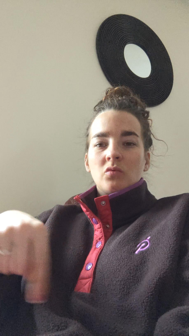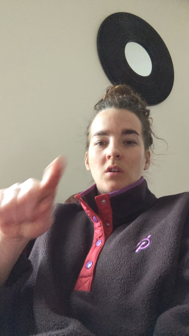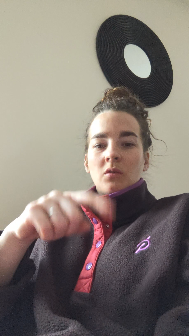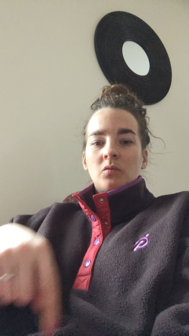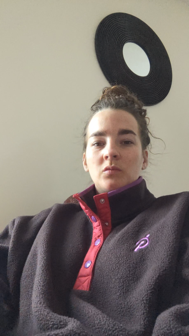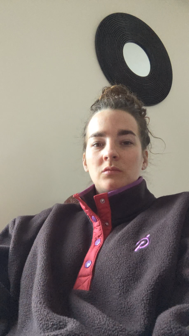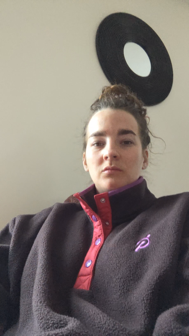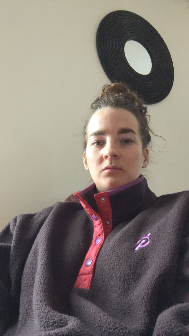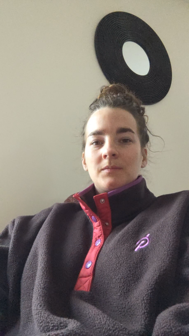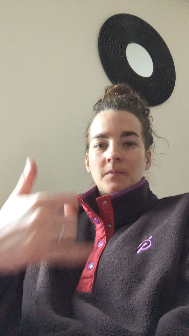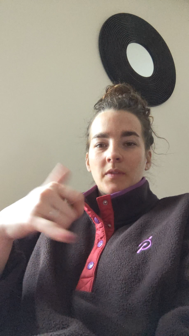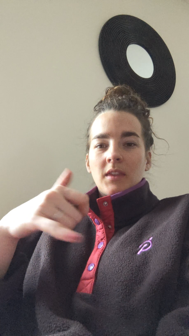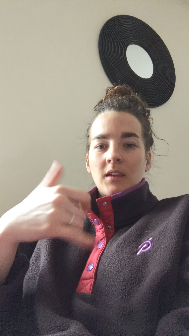play